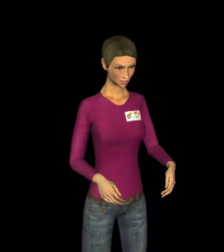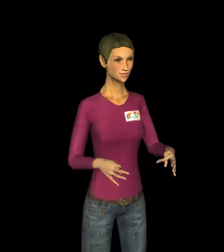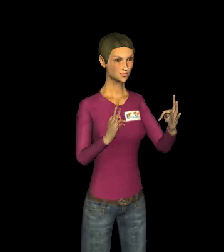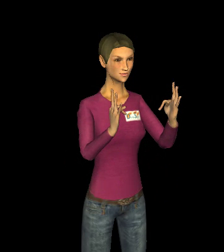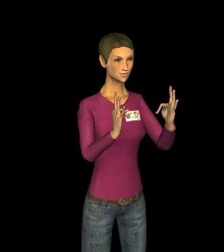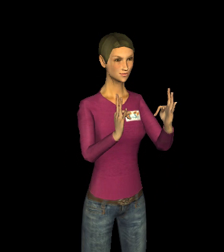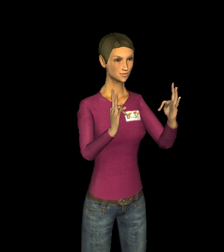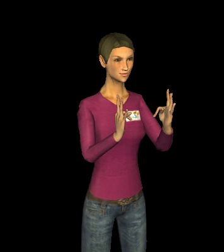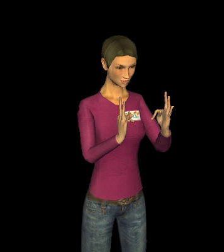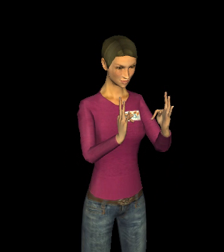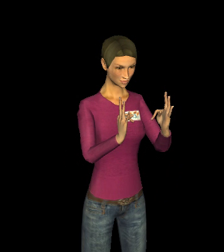خال